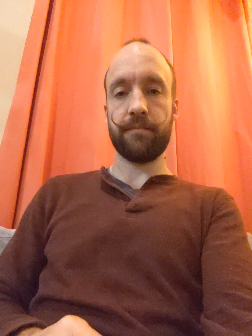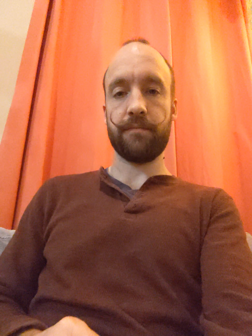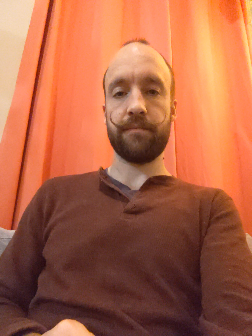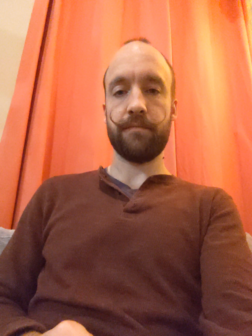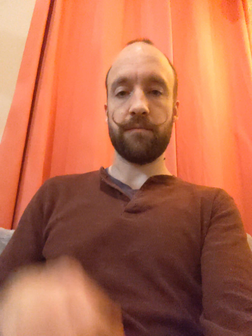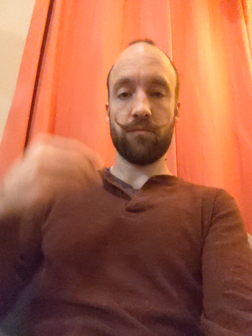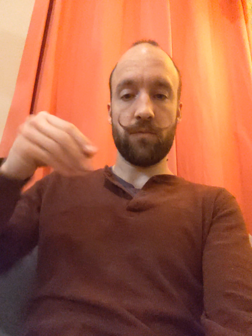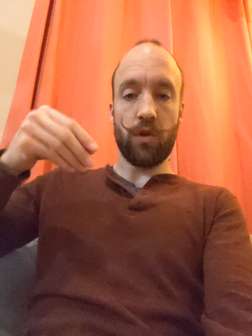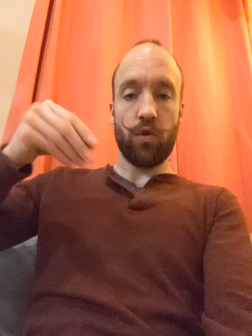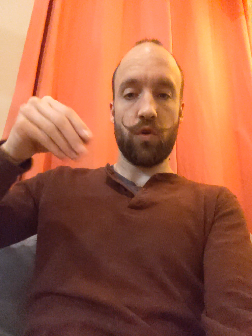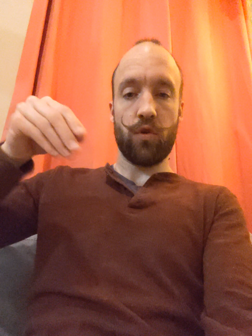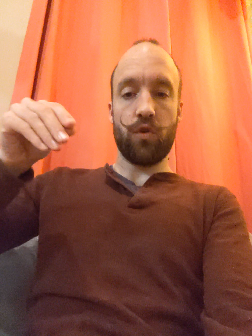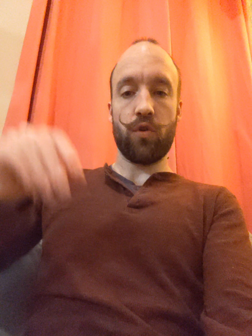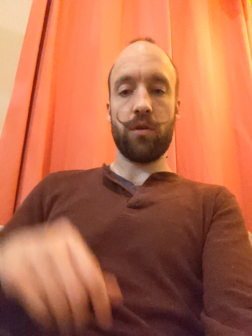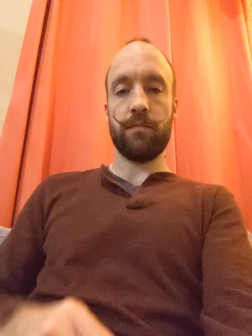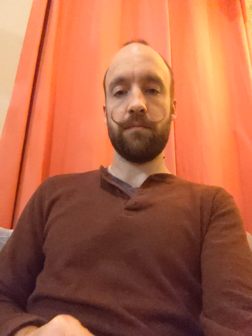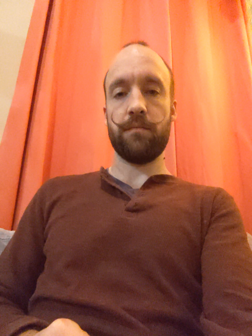store